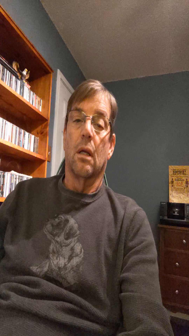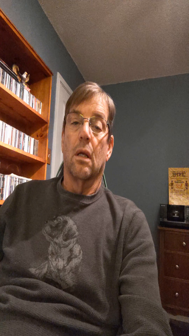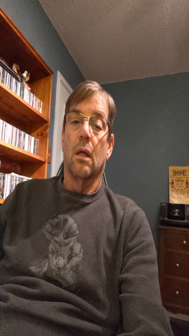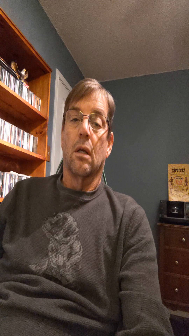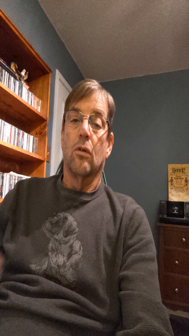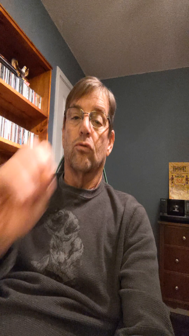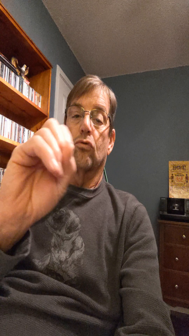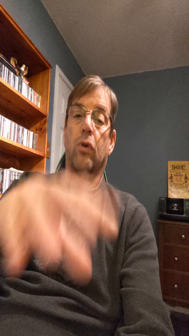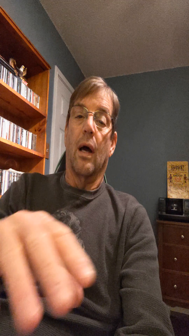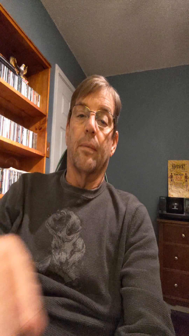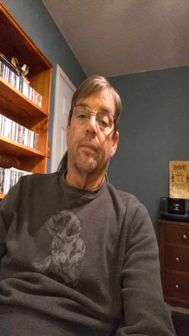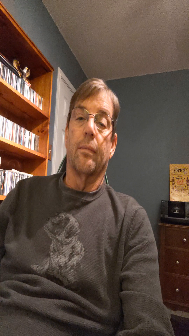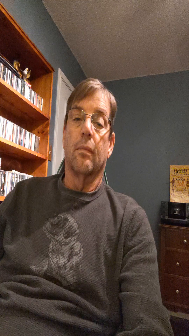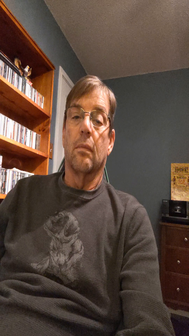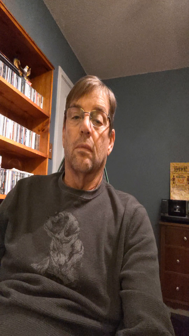drop